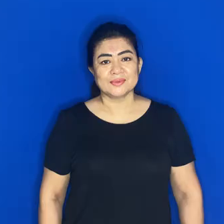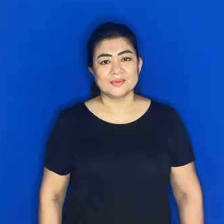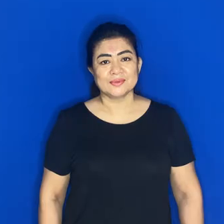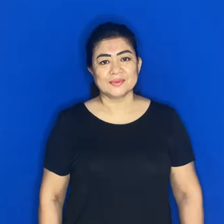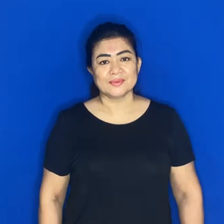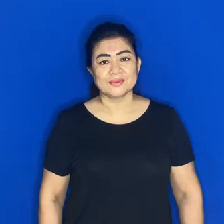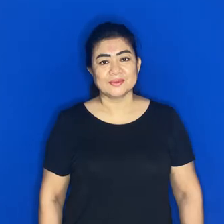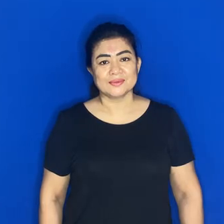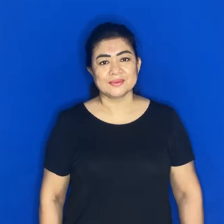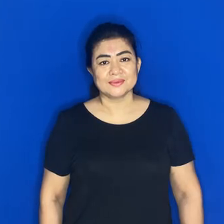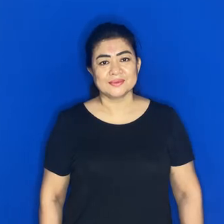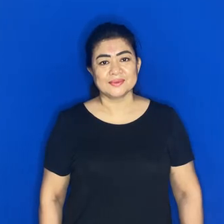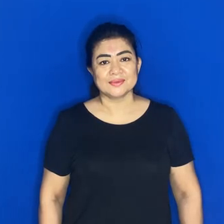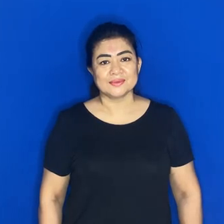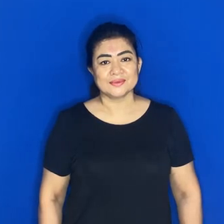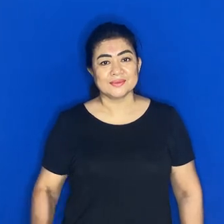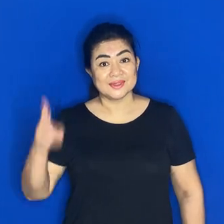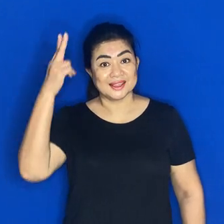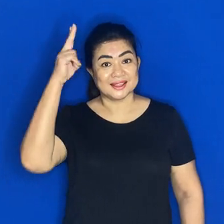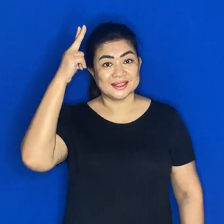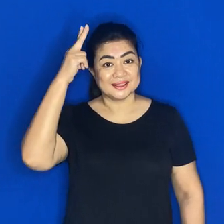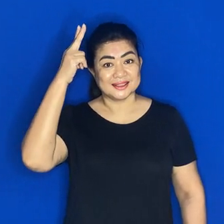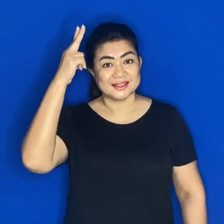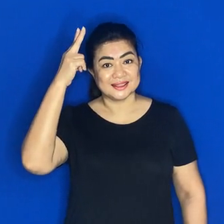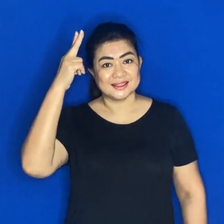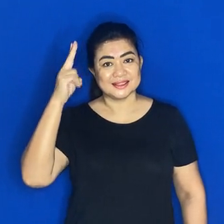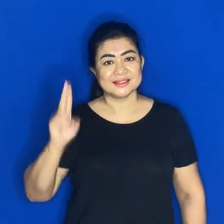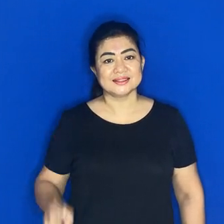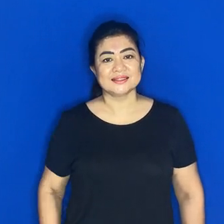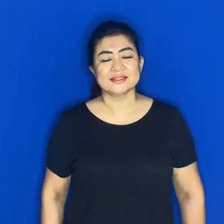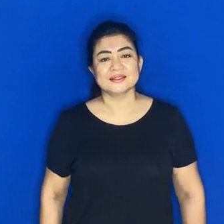uncle